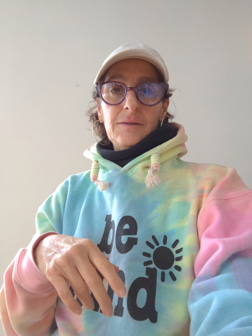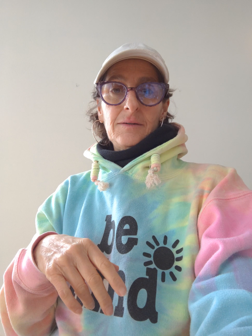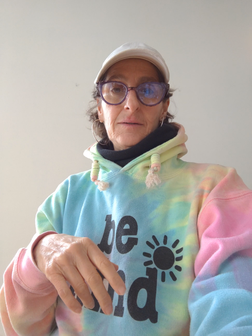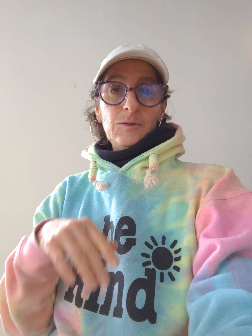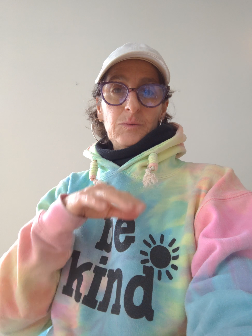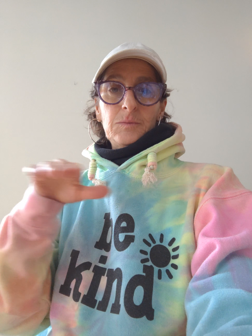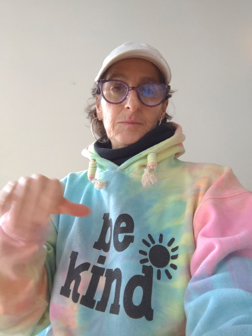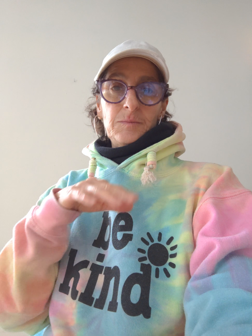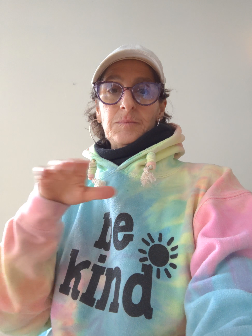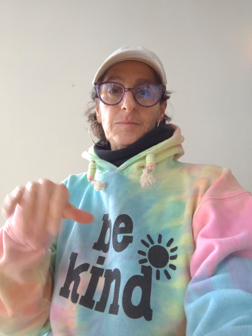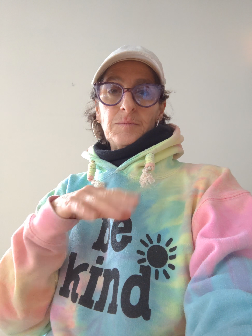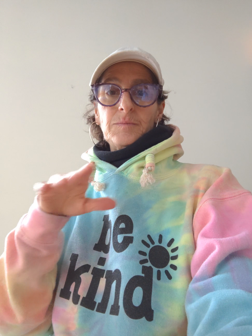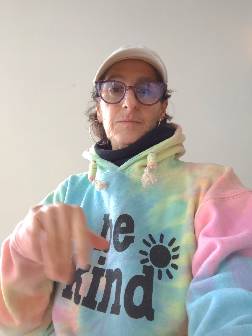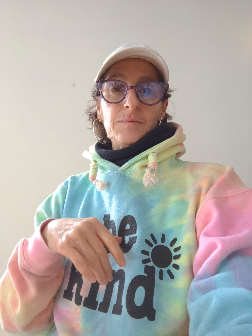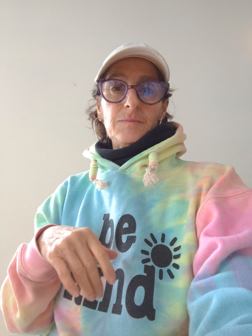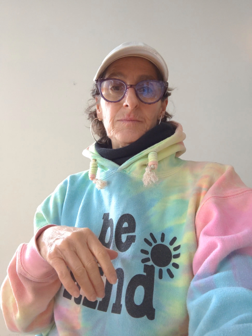pool